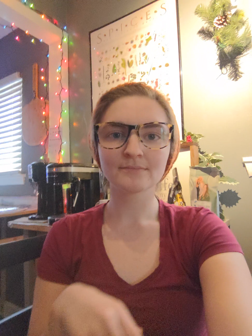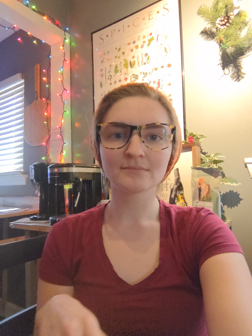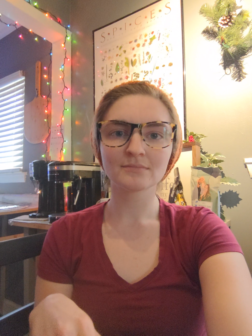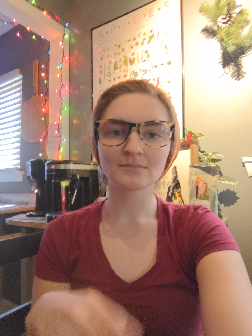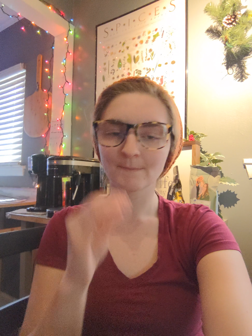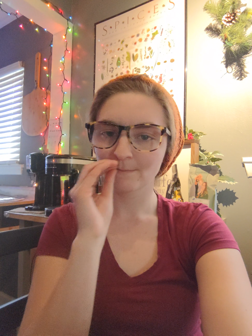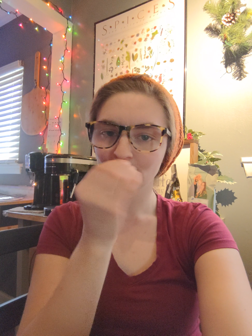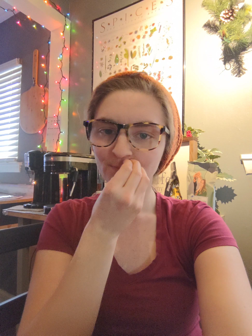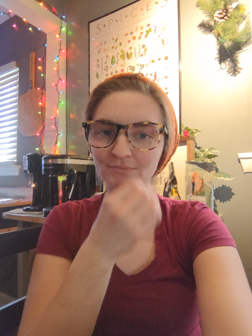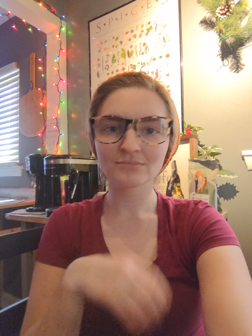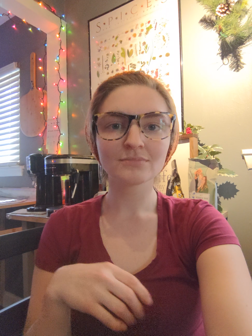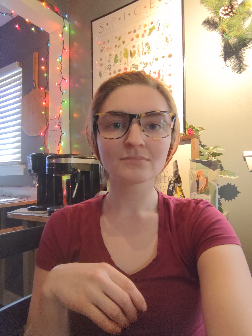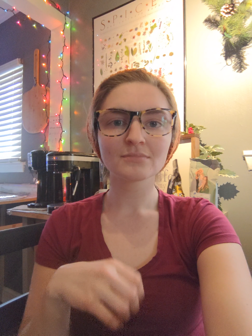flower